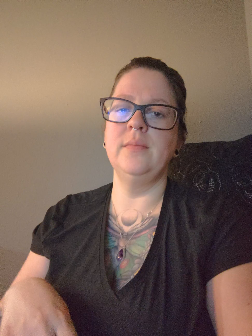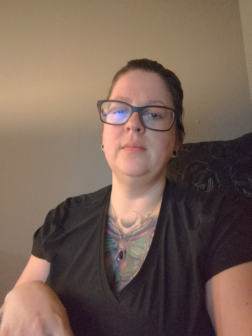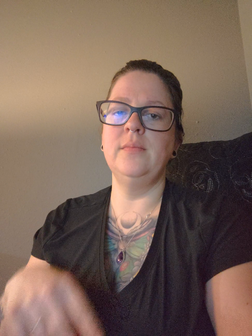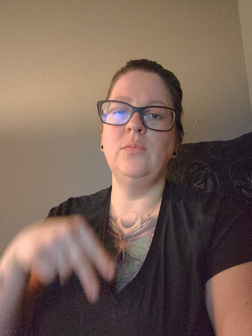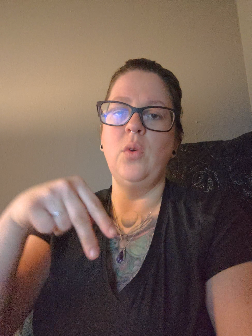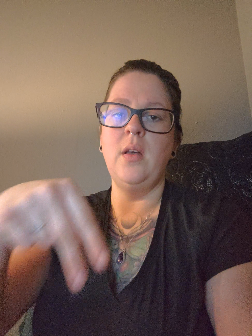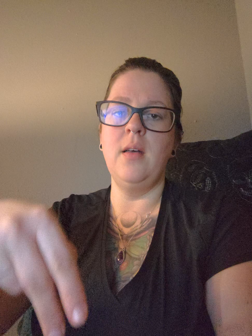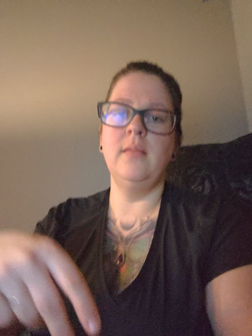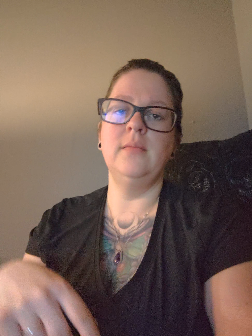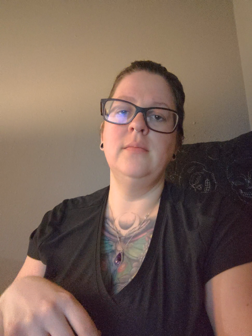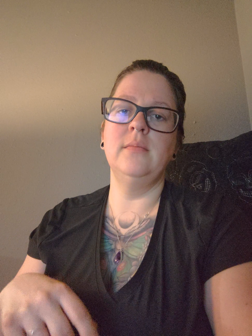ride